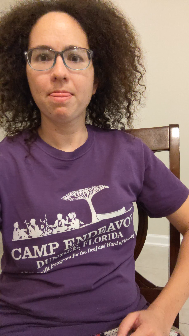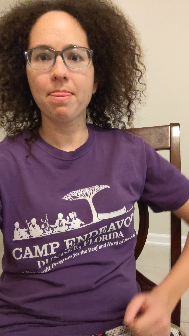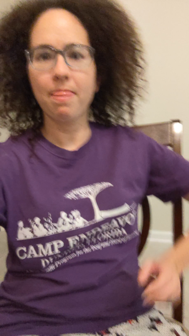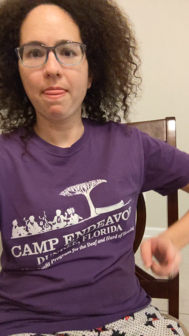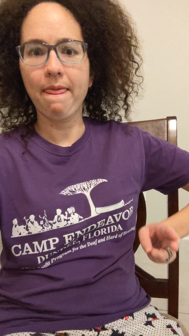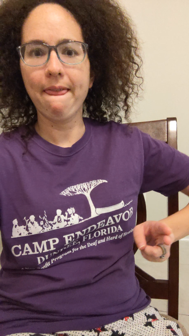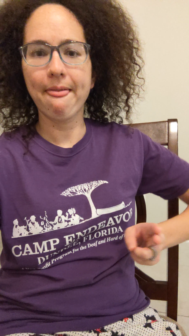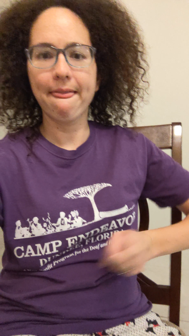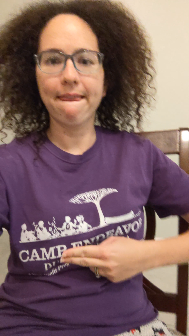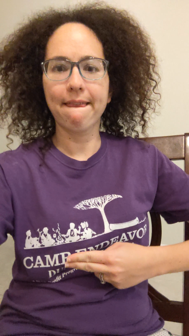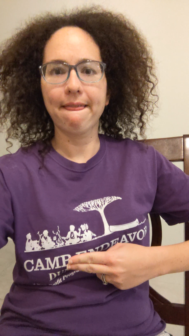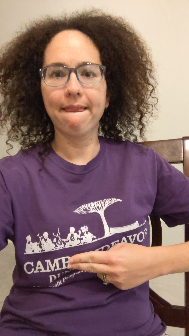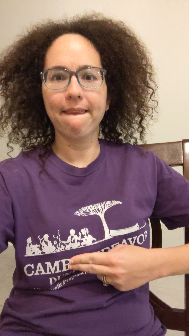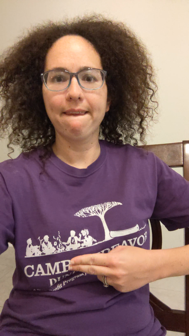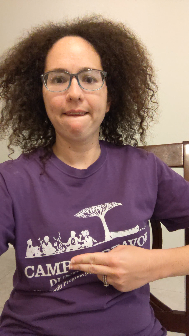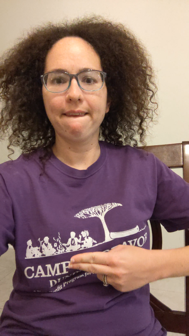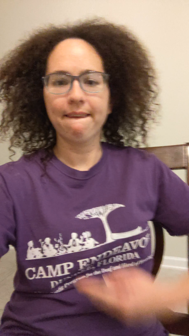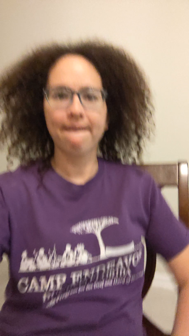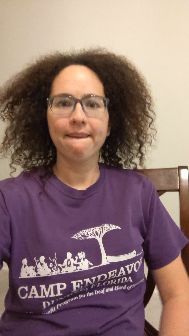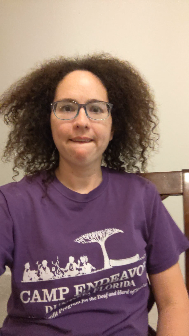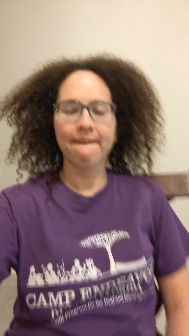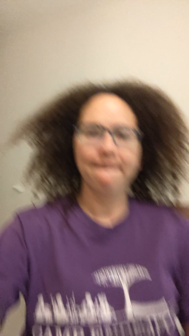belt